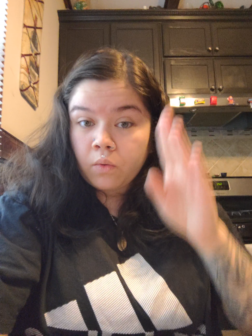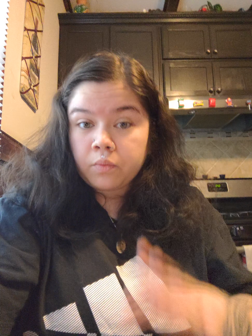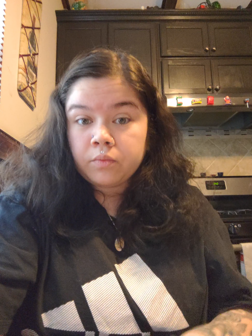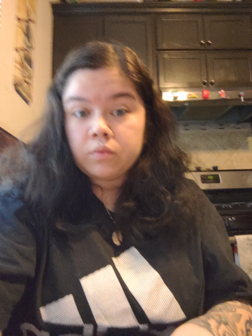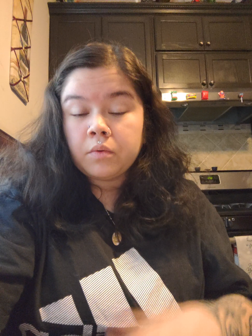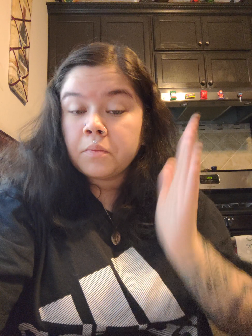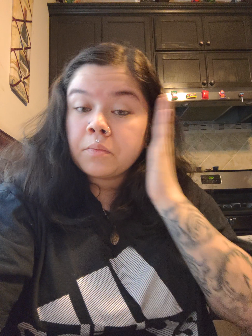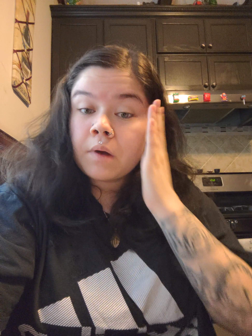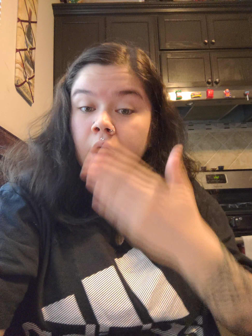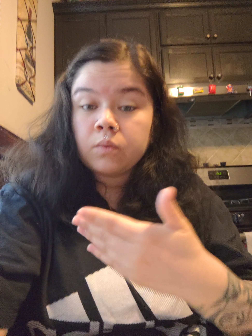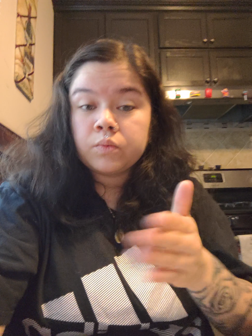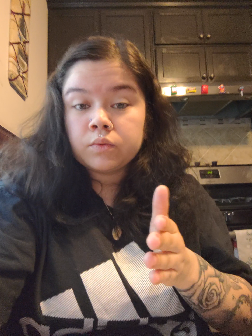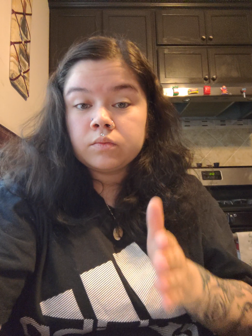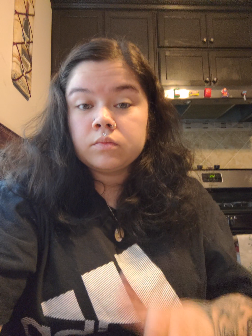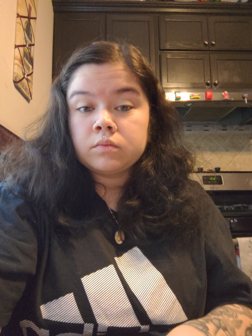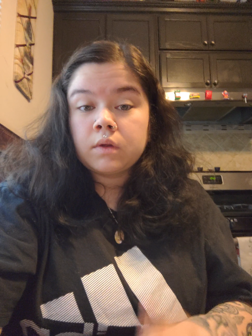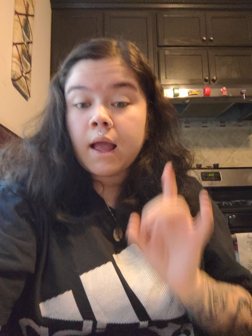bedroom